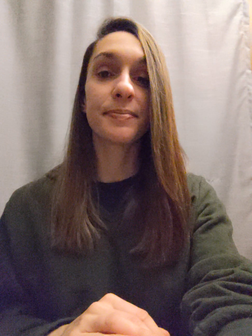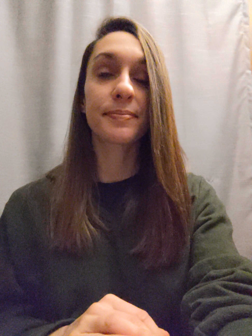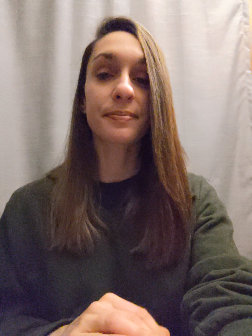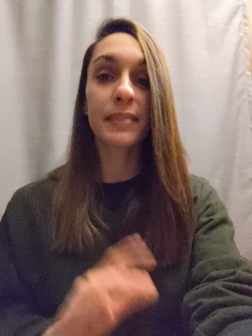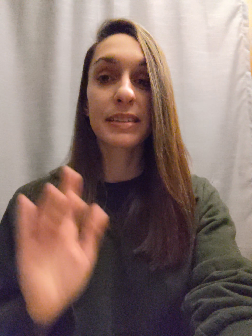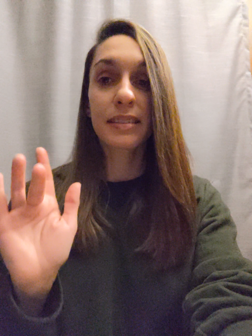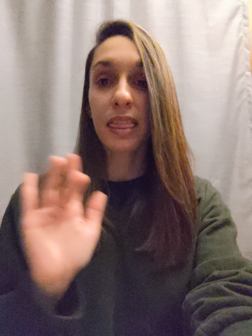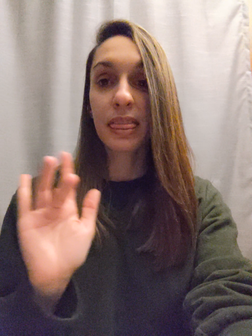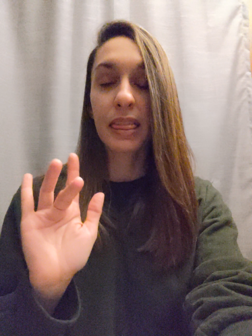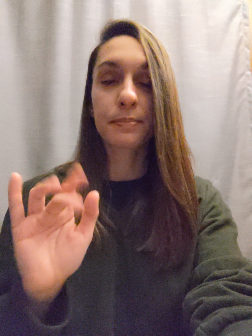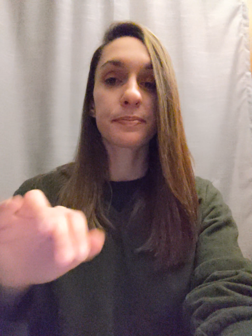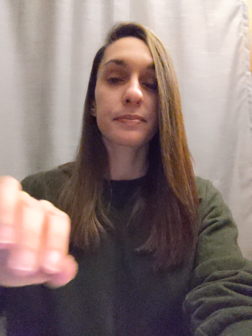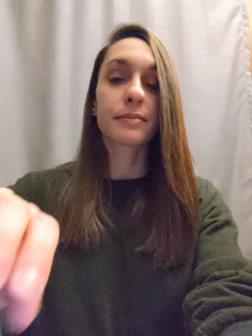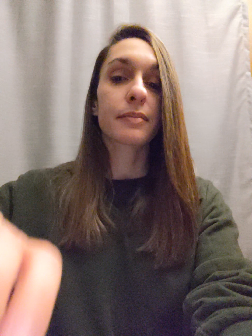sticky